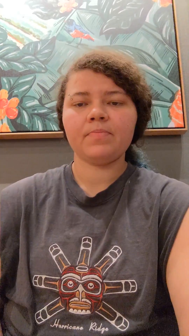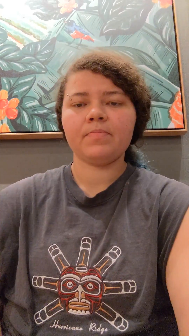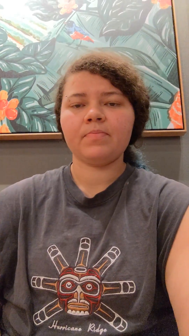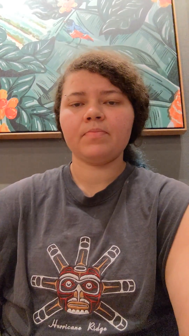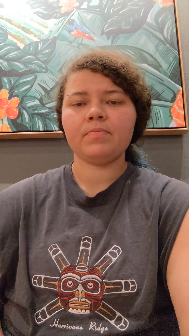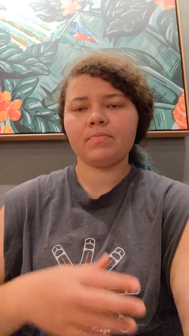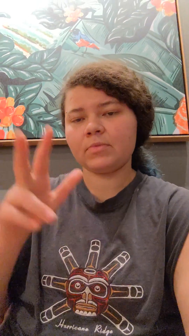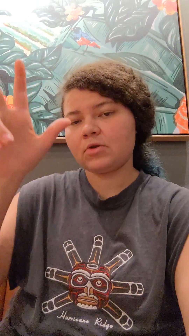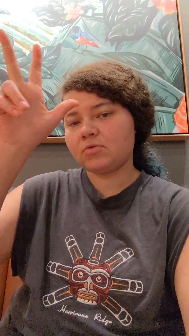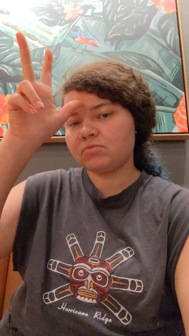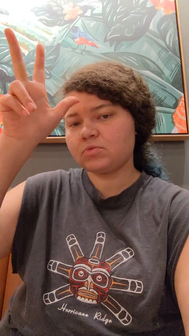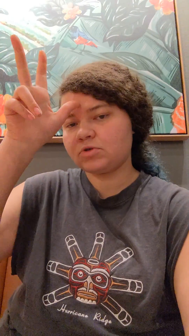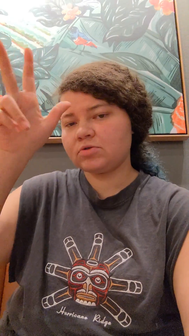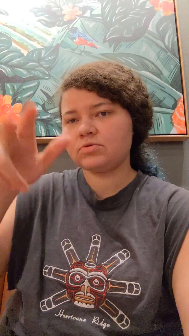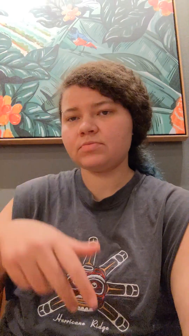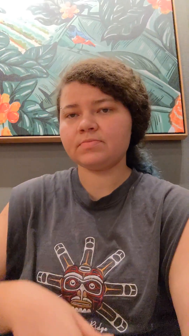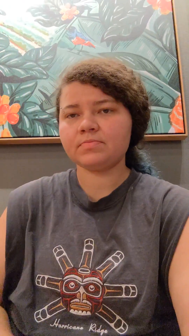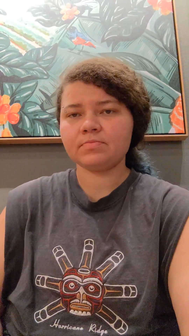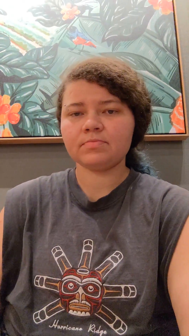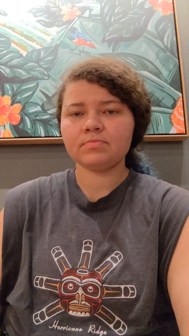rooster